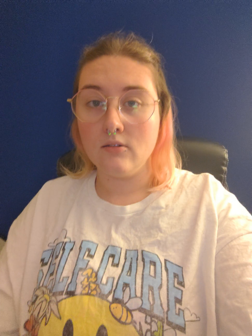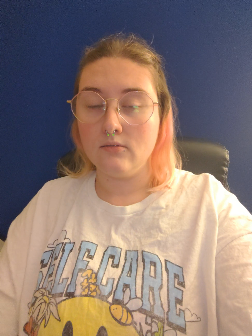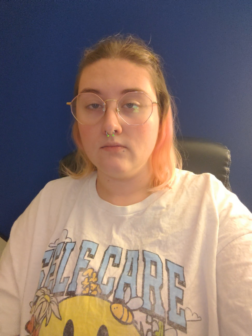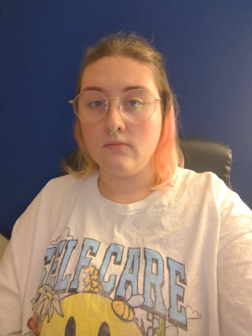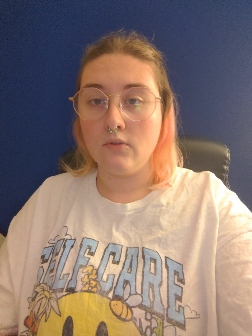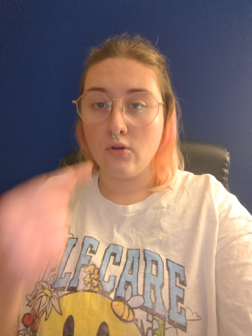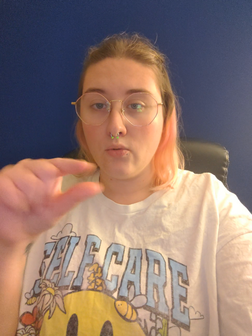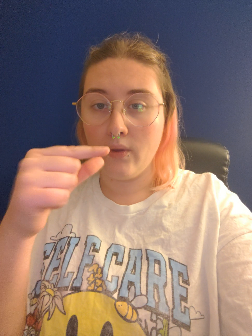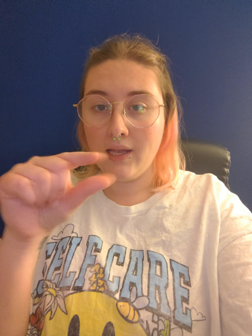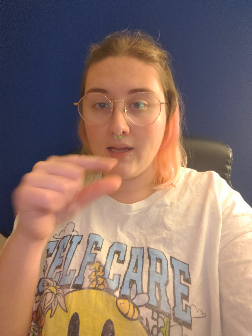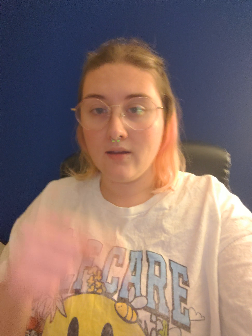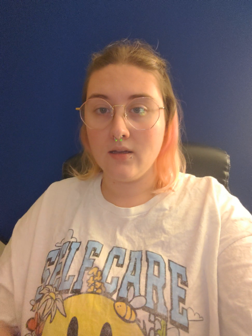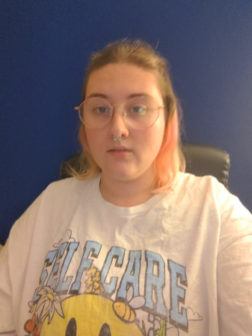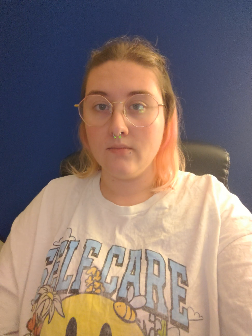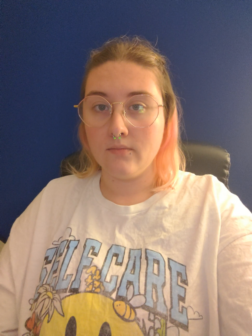green